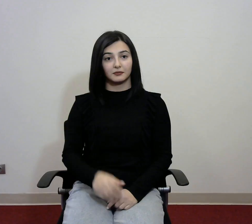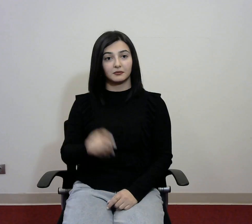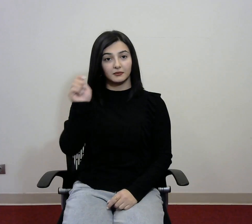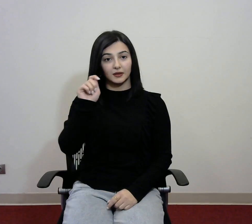bazar